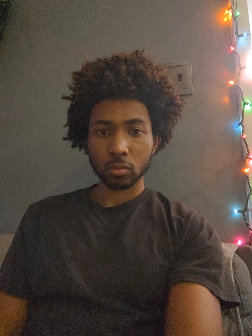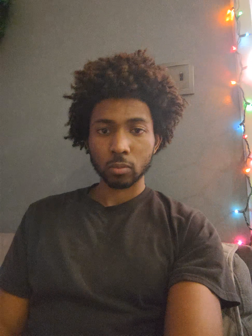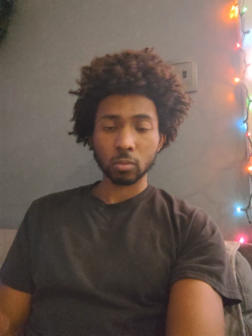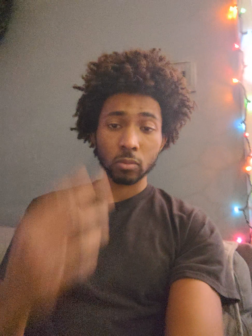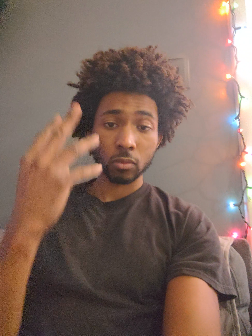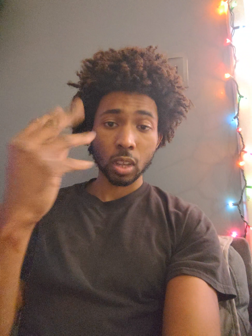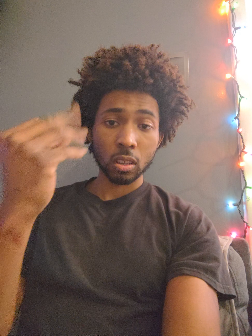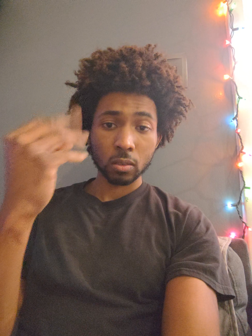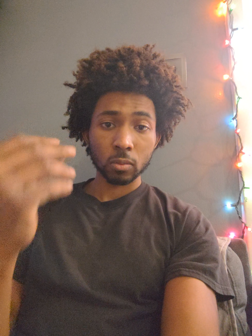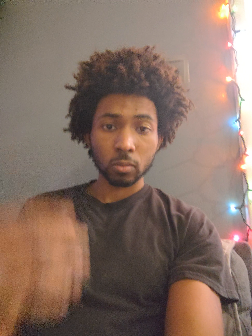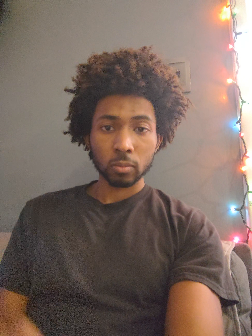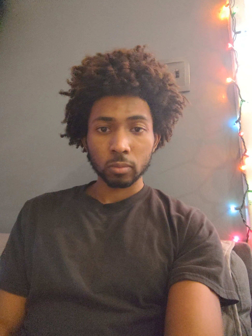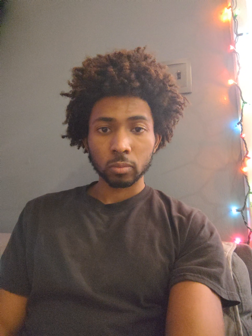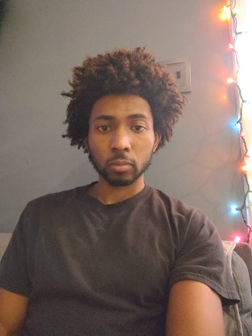outside